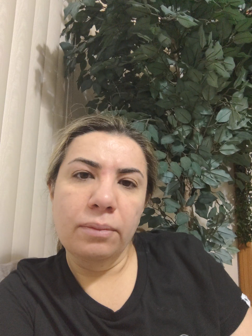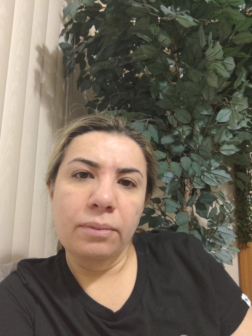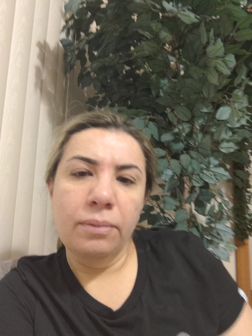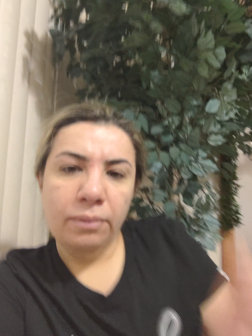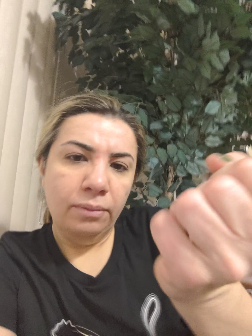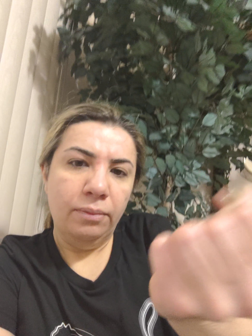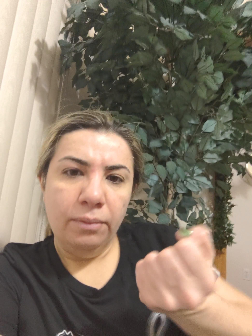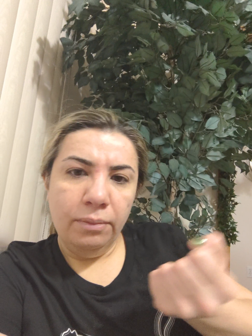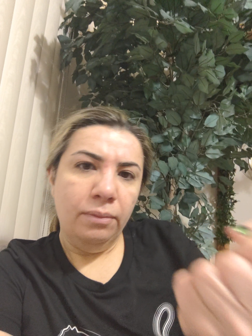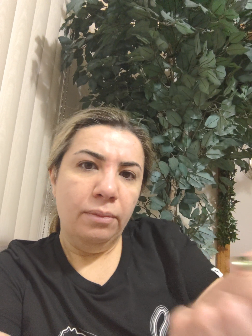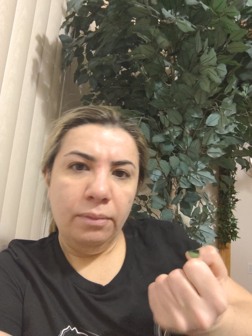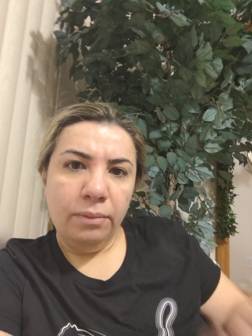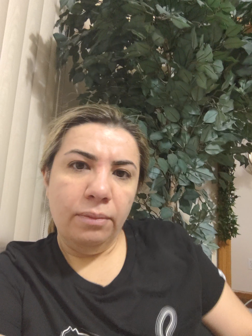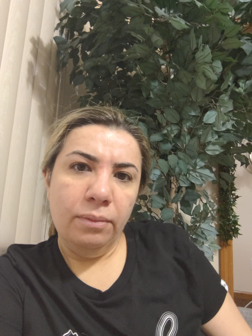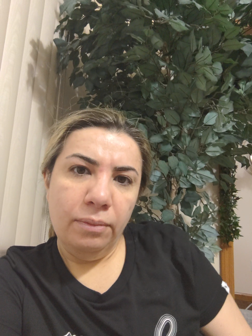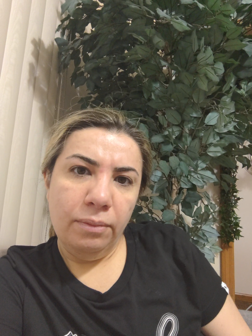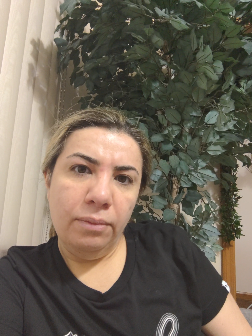drawer